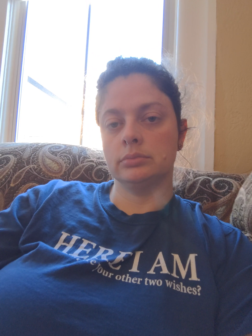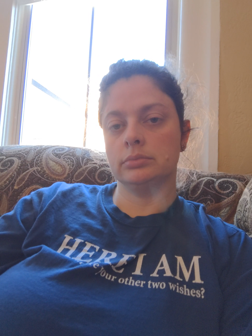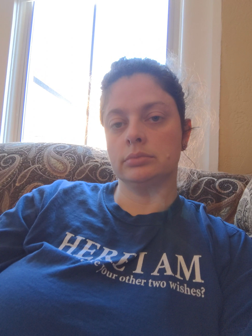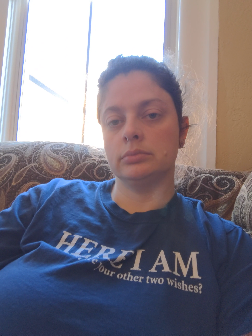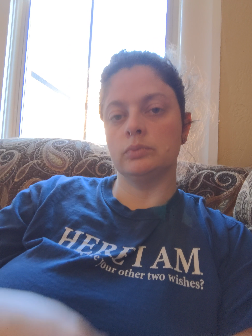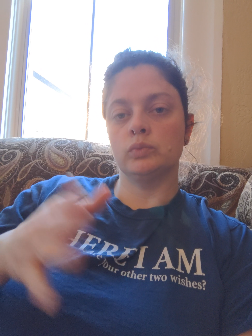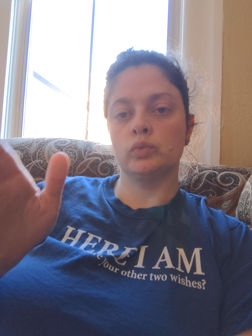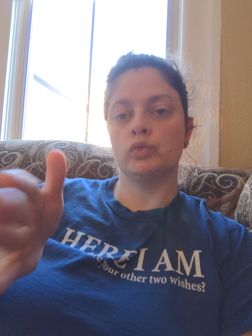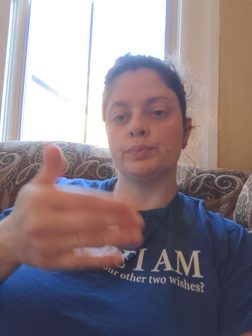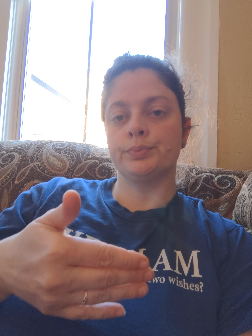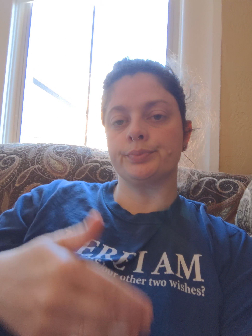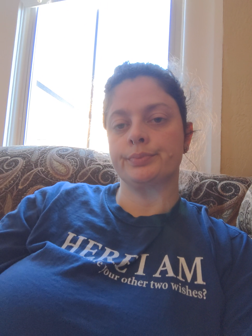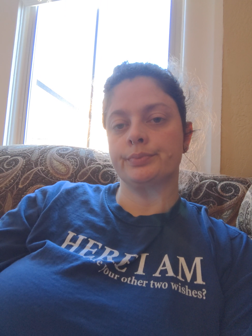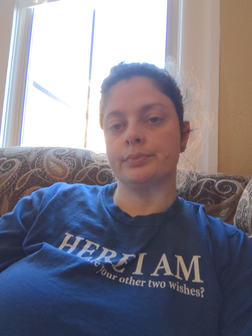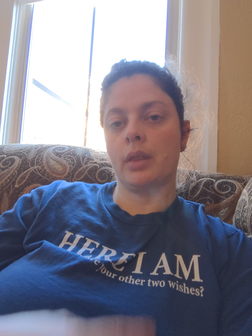room